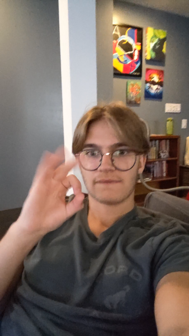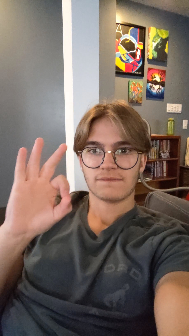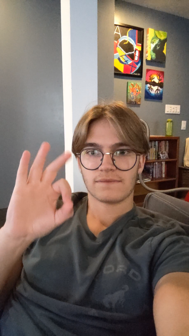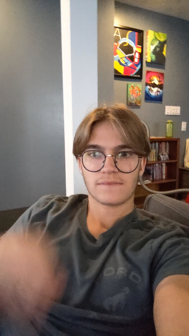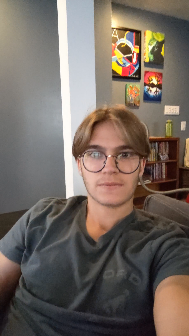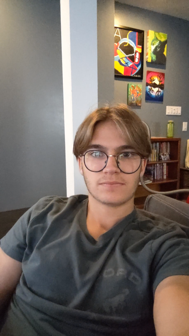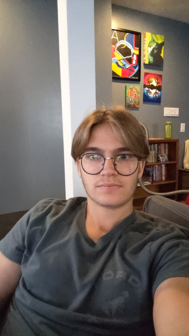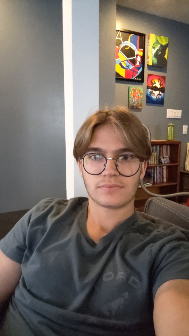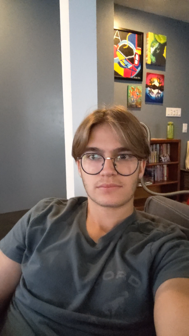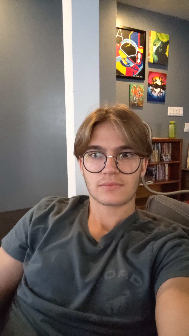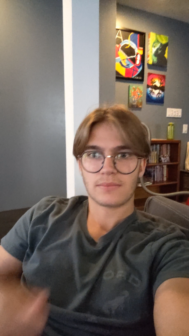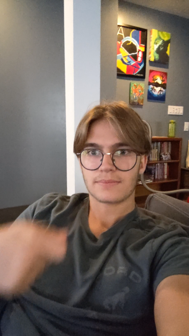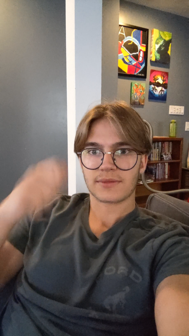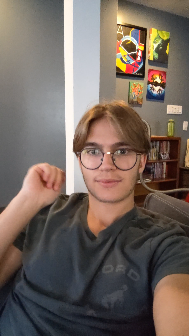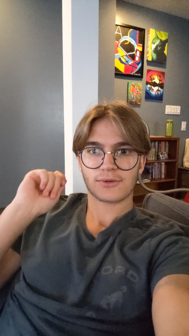rip